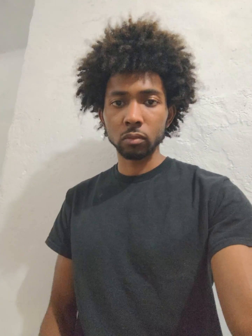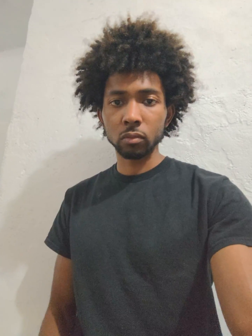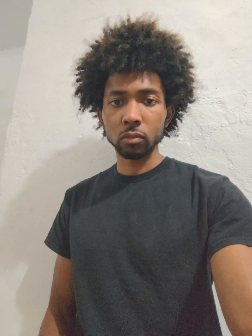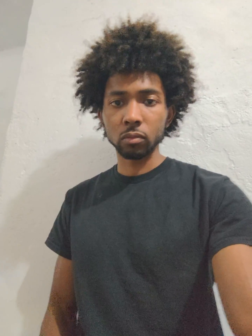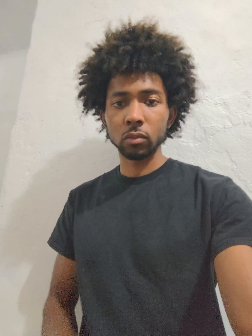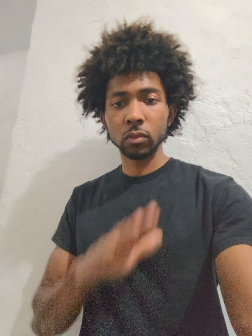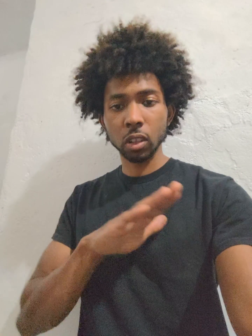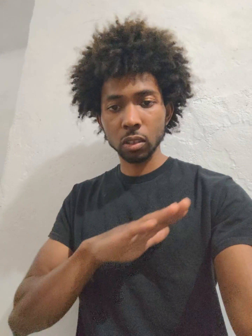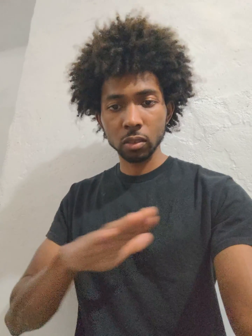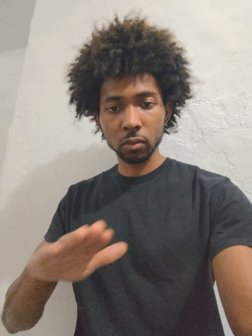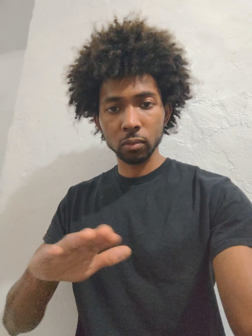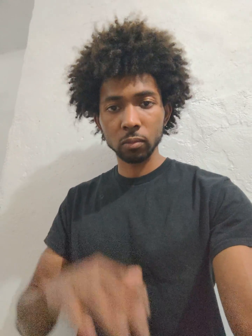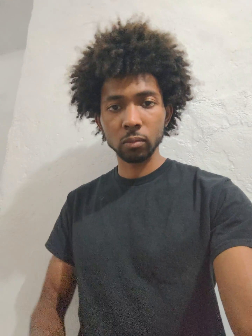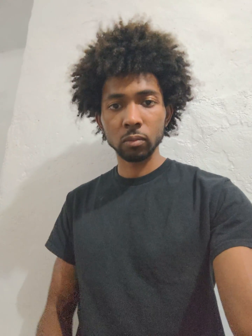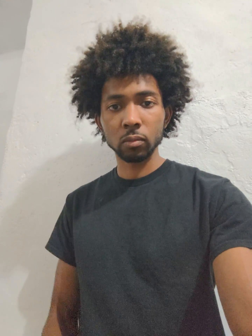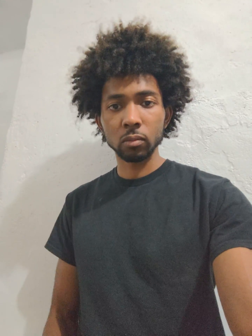nice